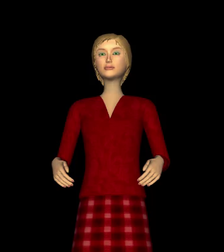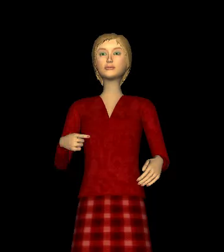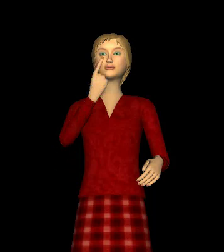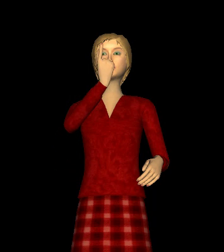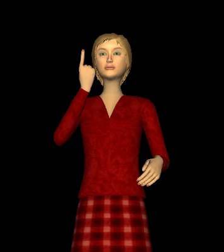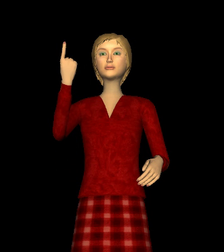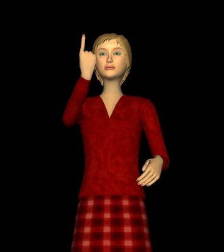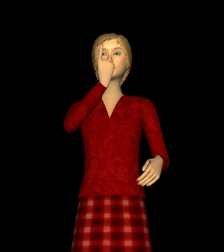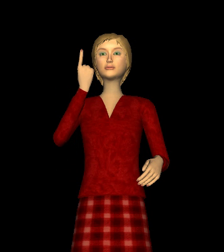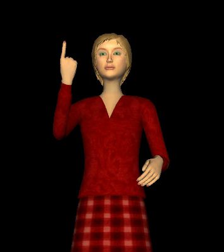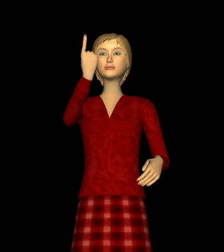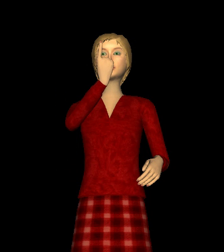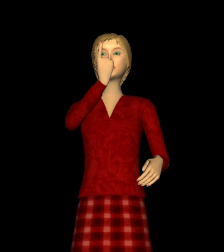دائما